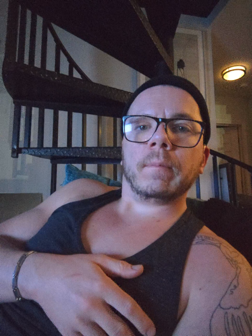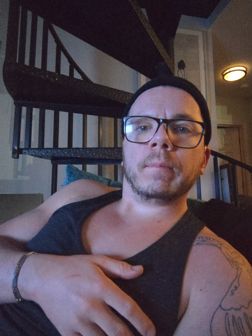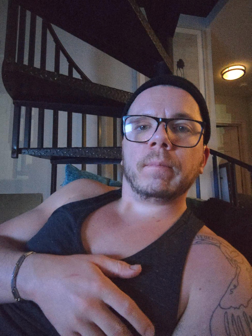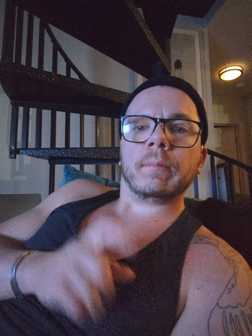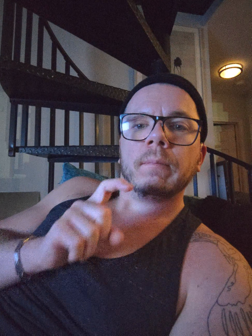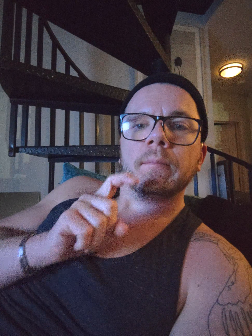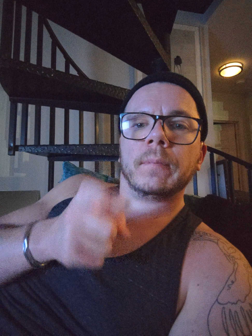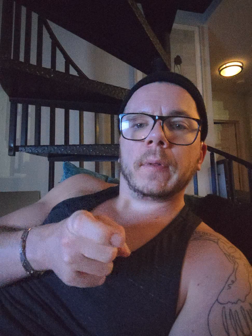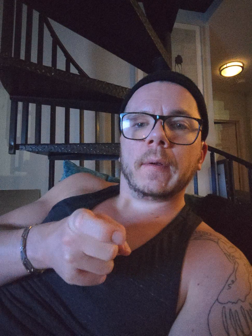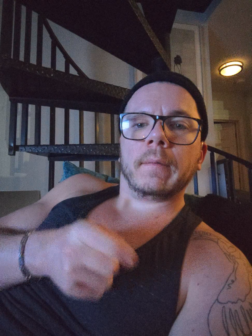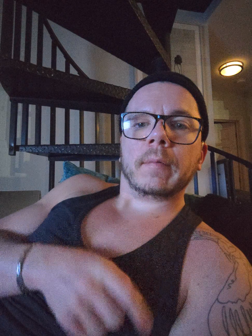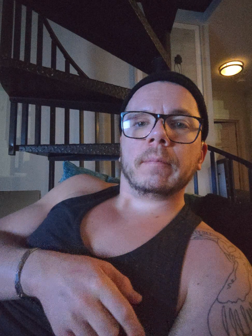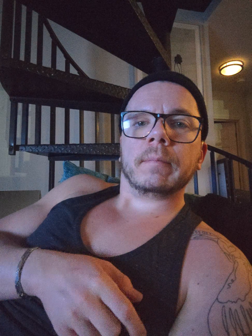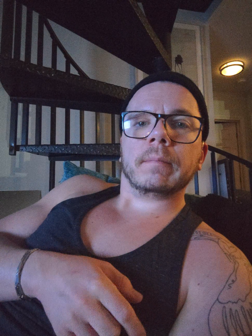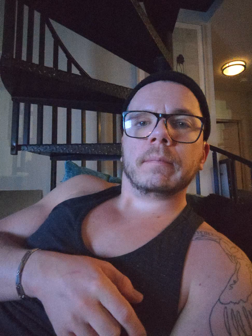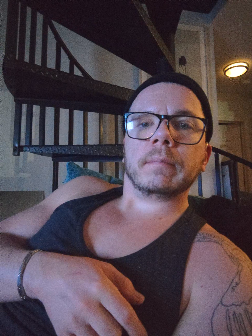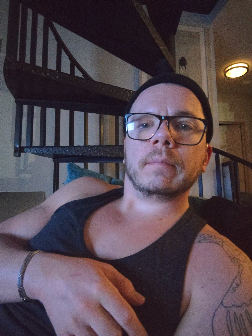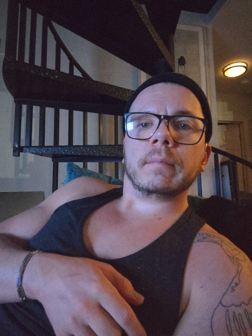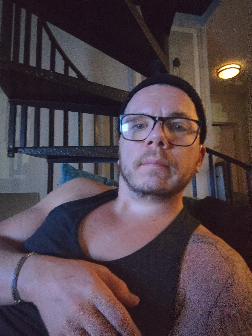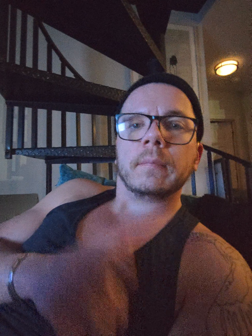give